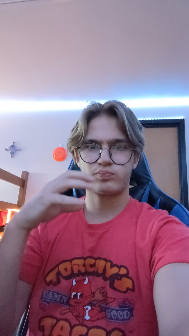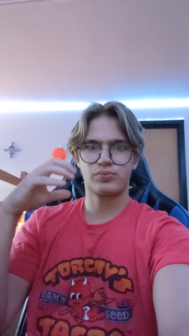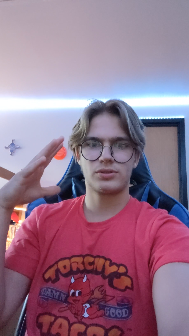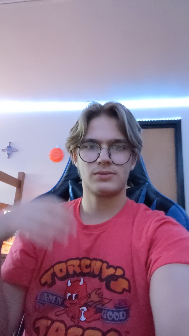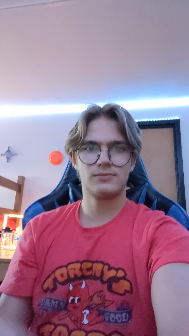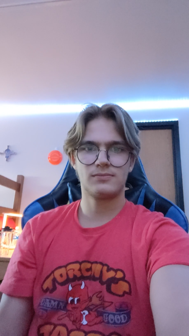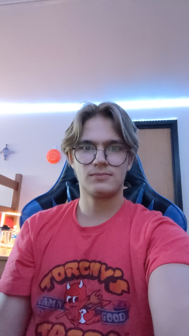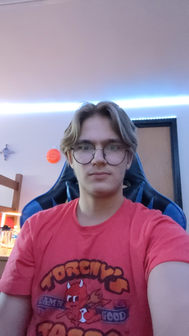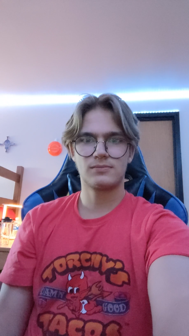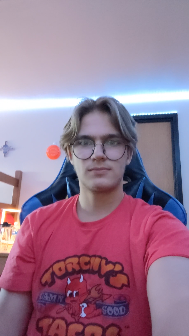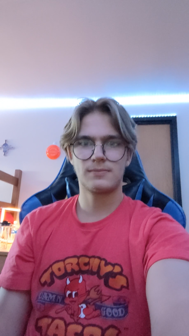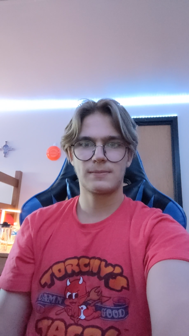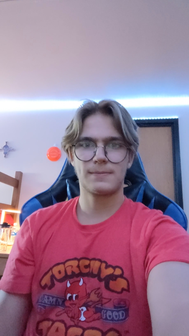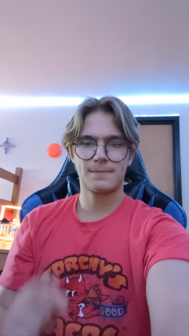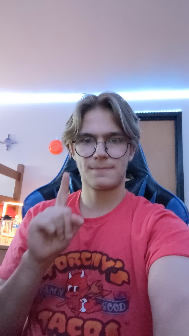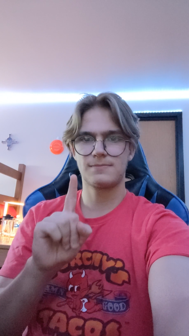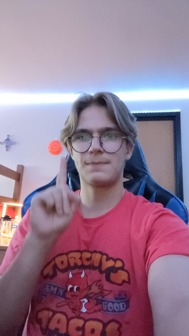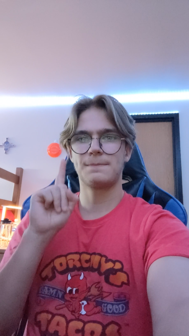bump